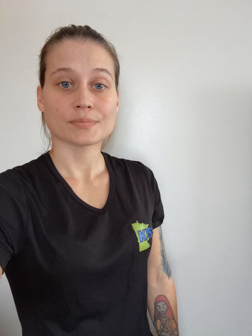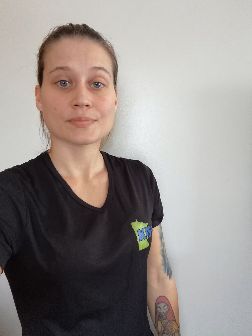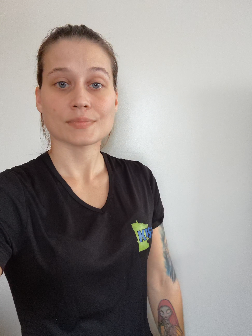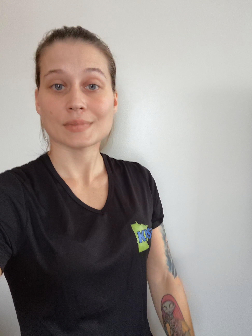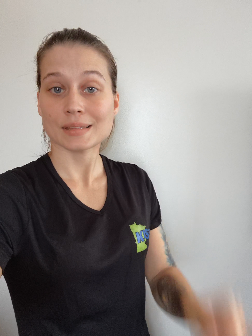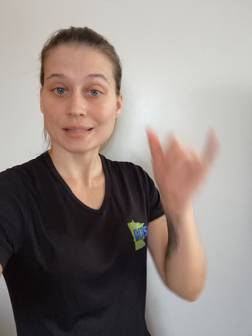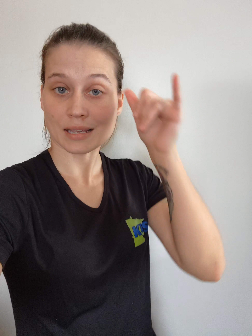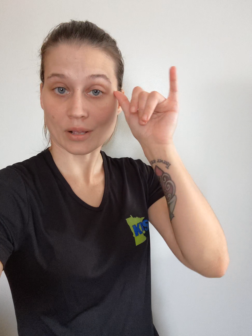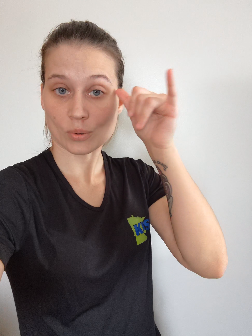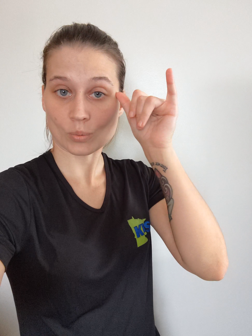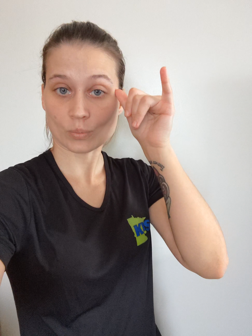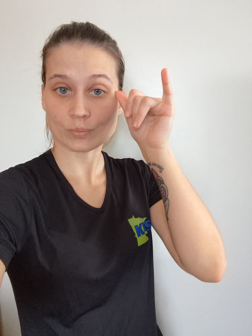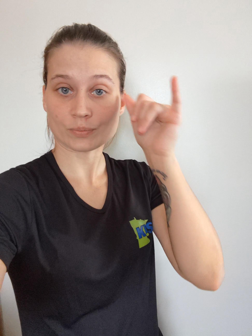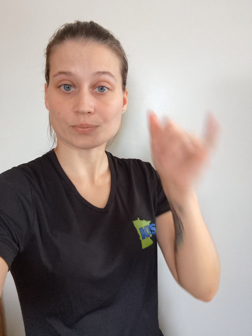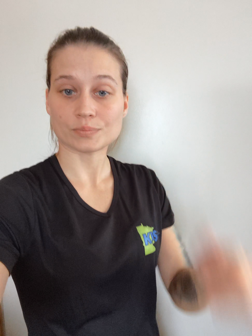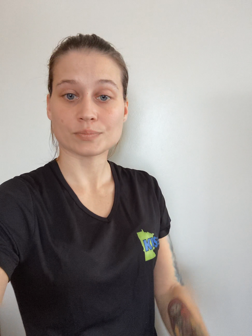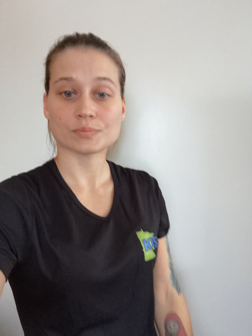cow